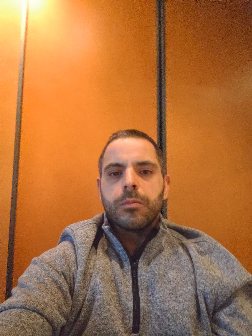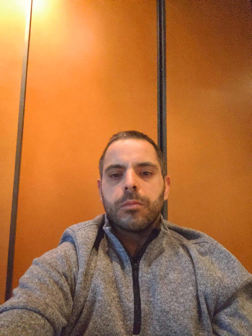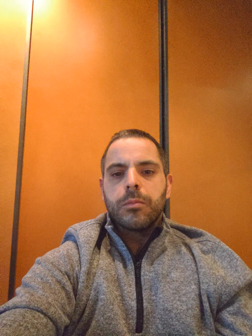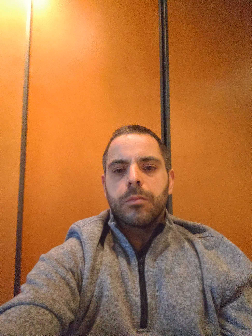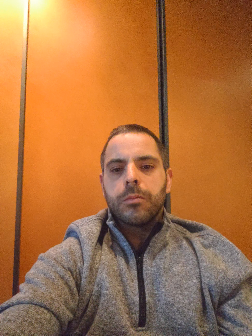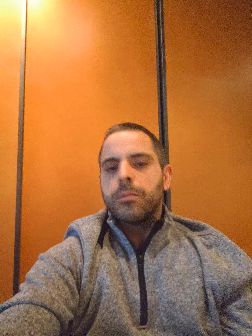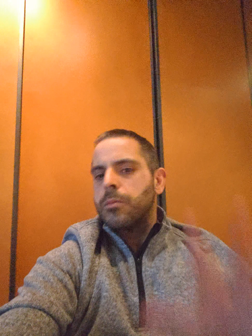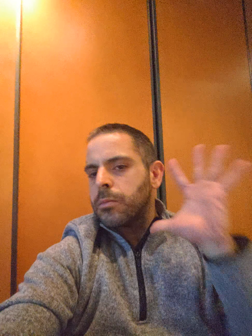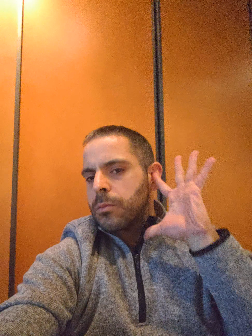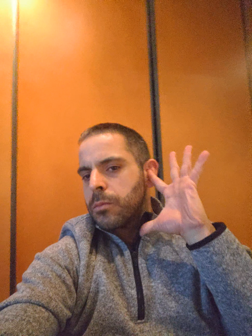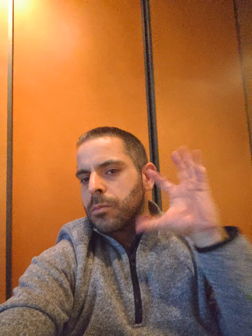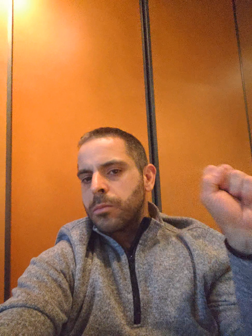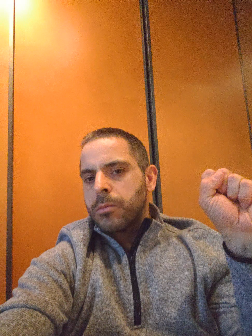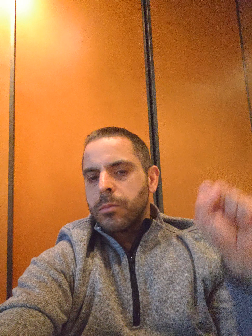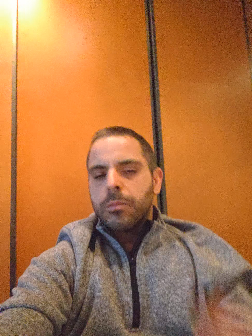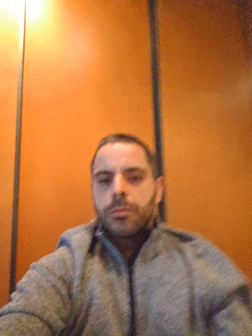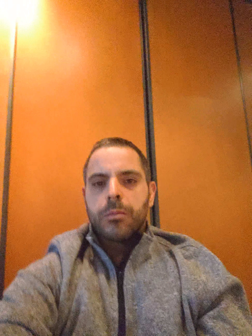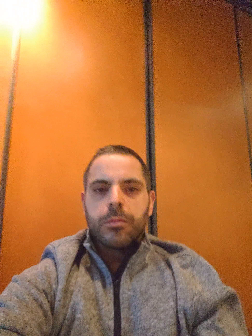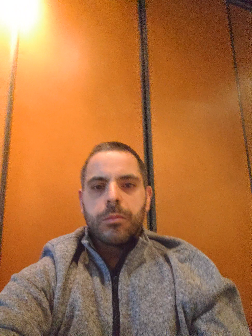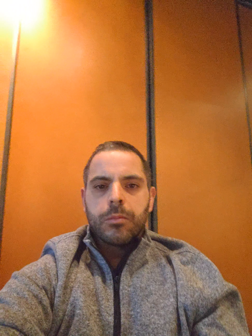loud